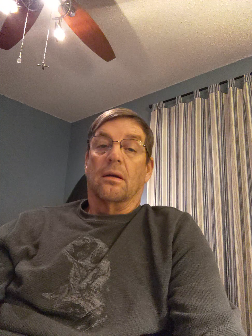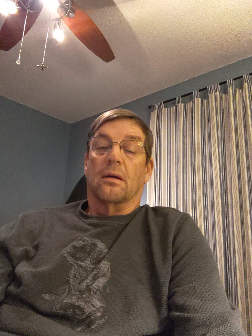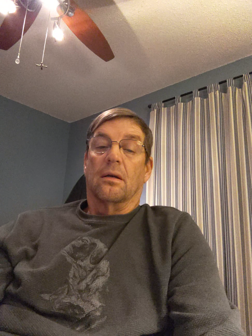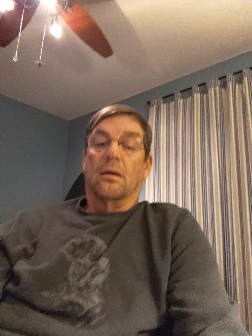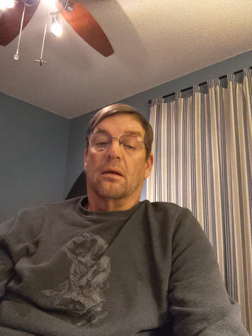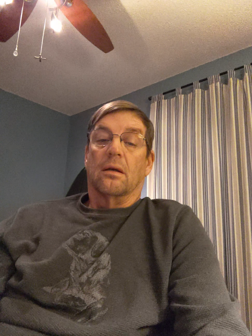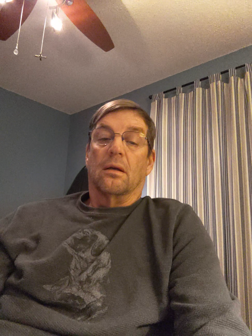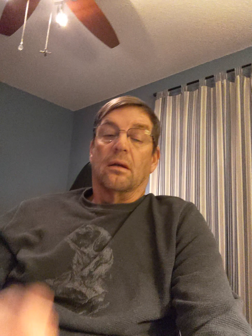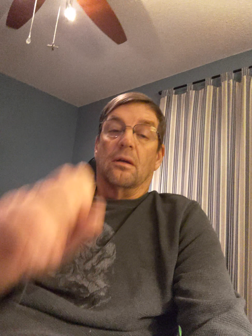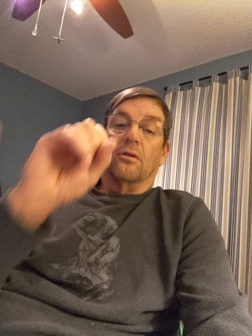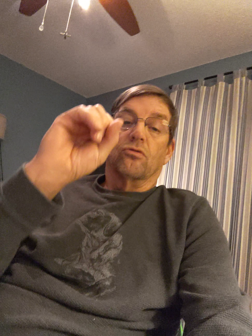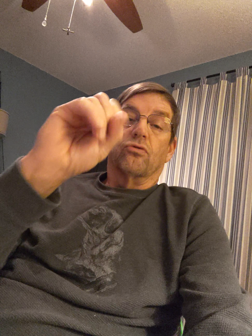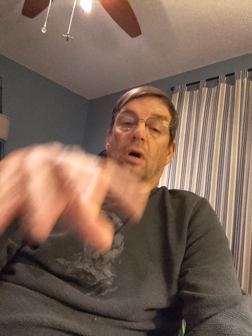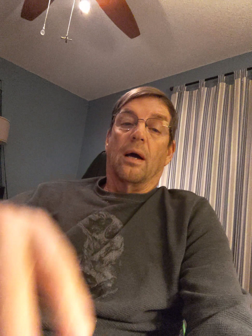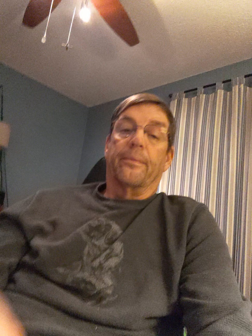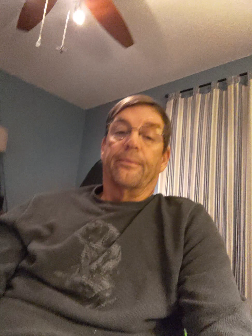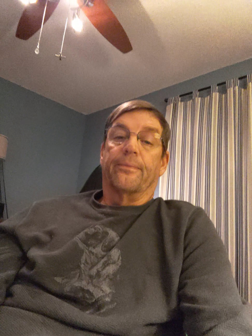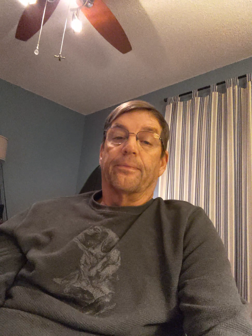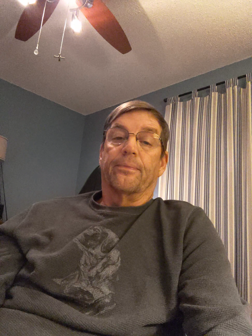drop